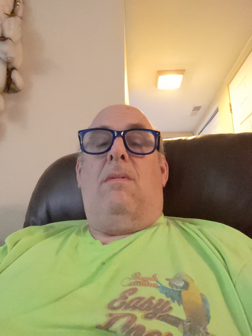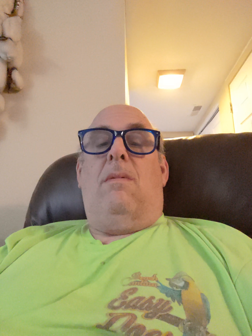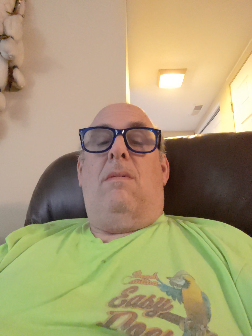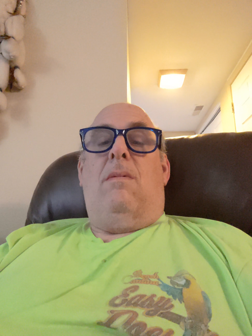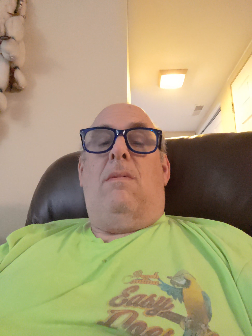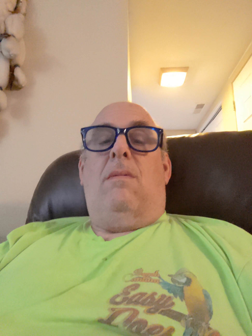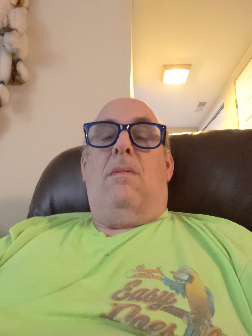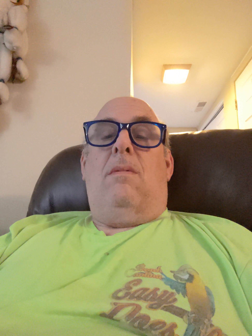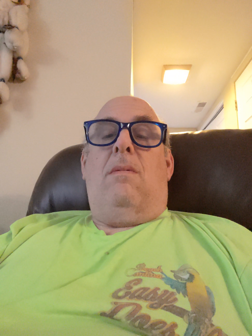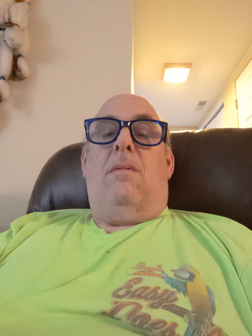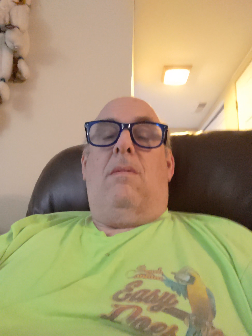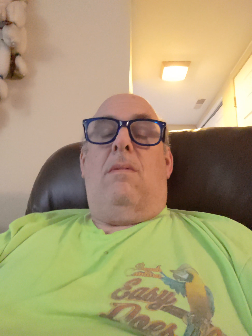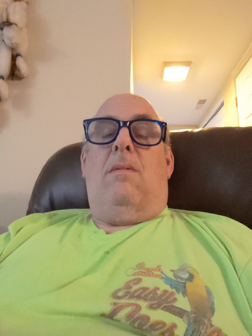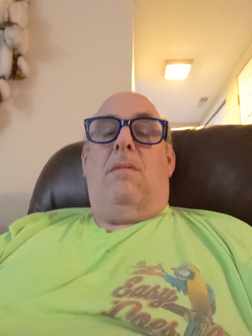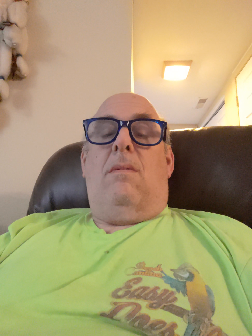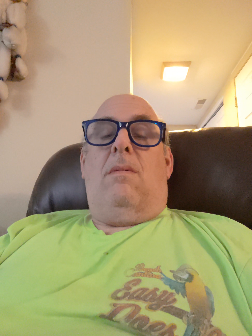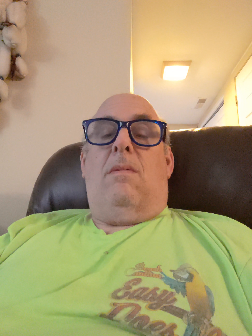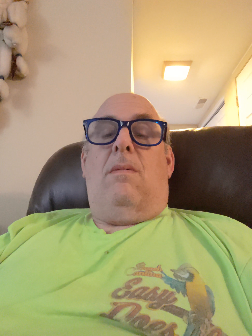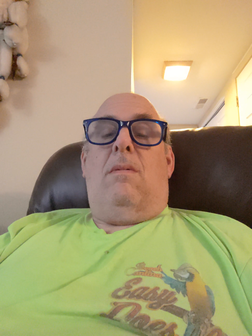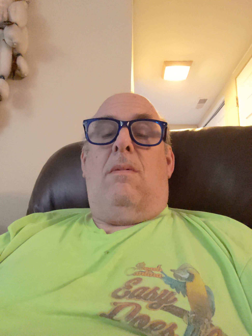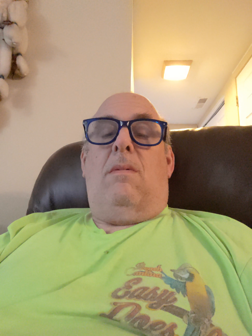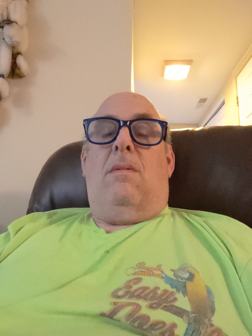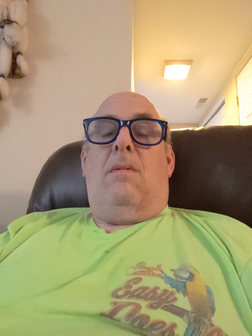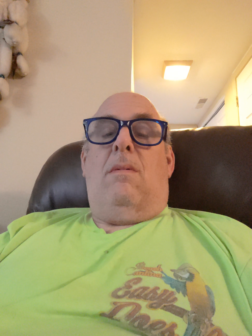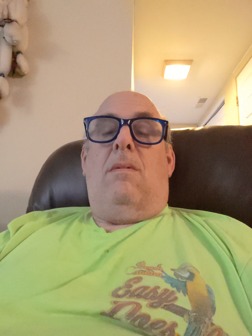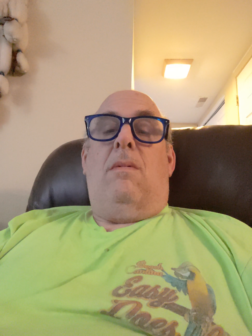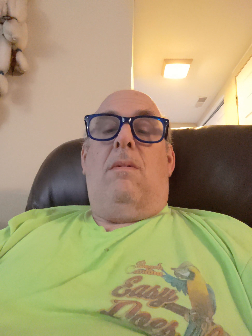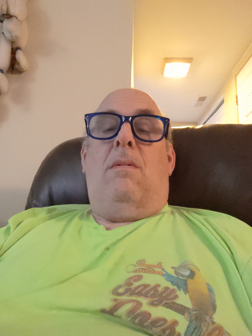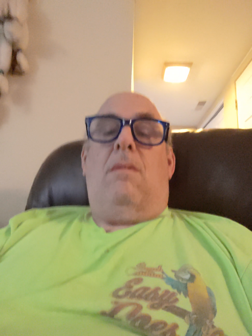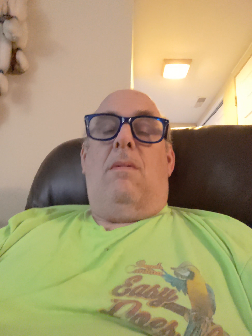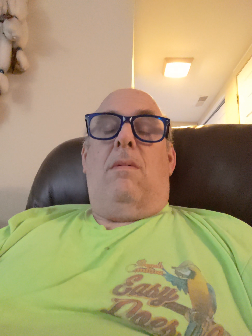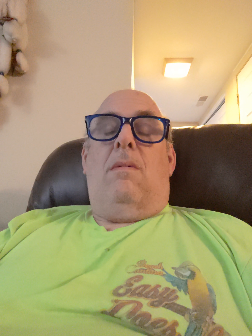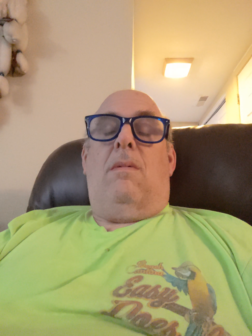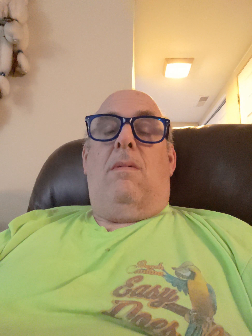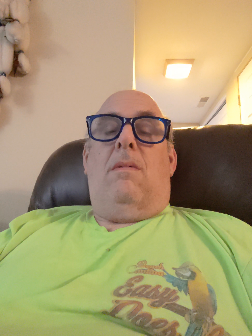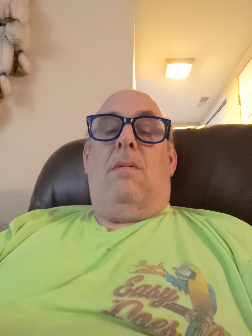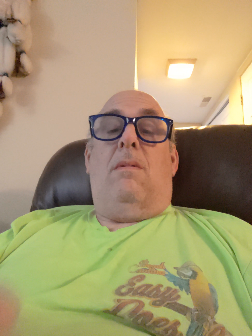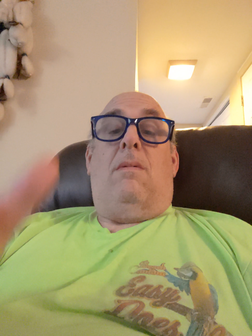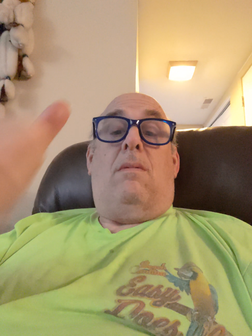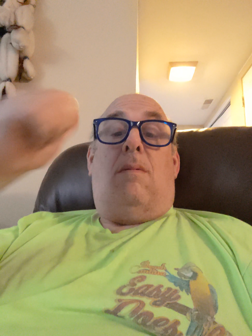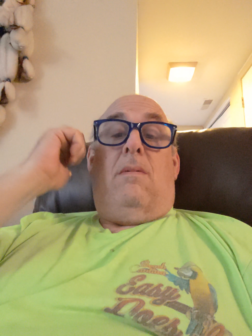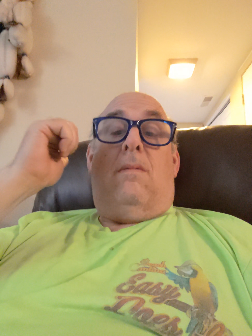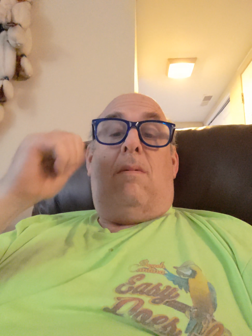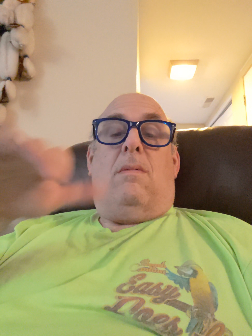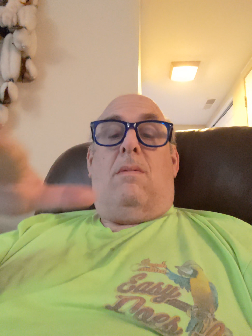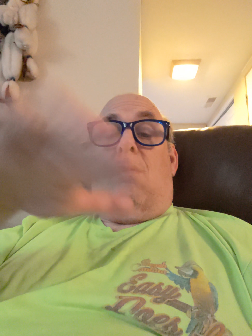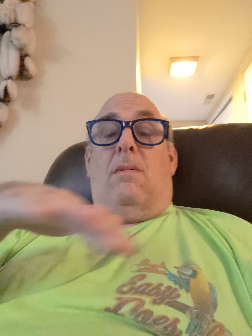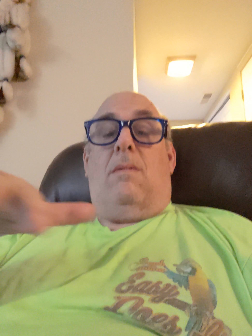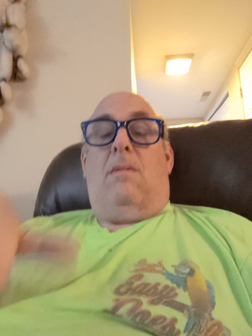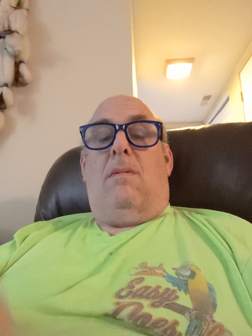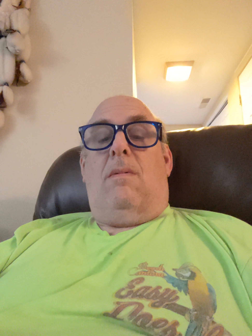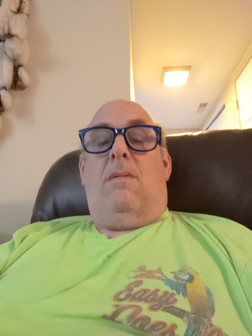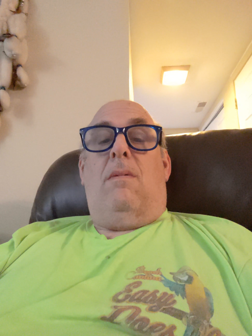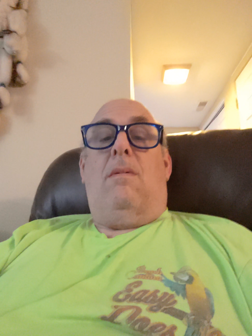backyard